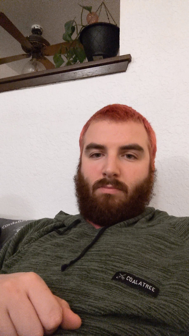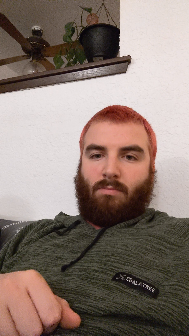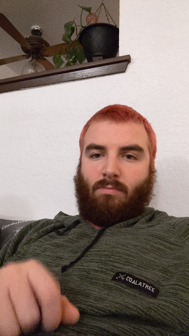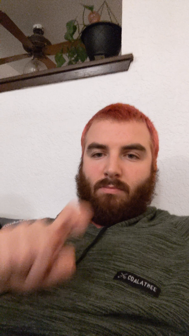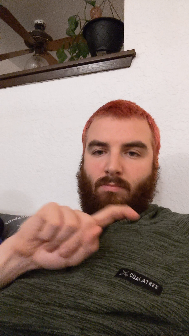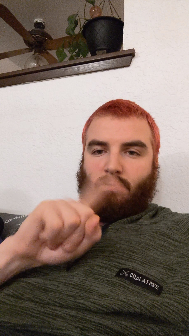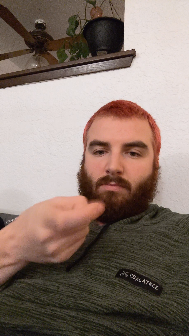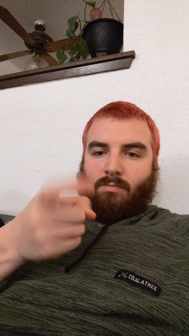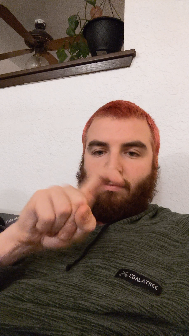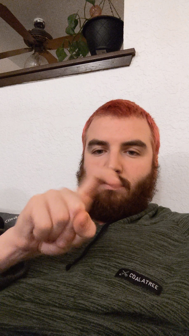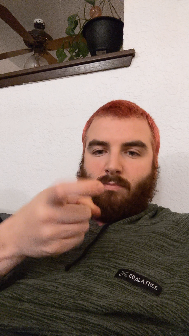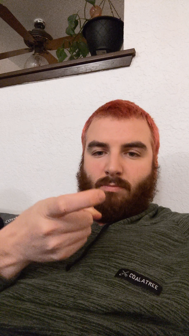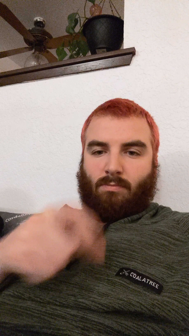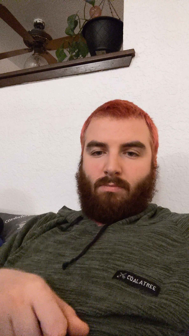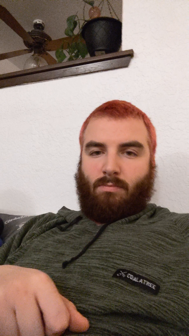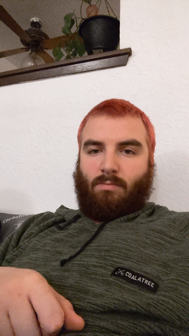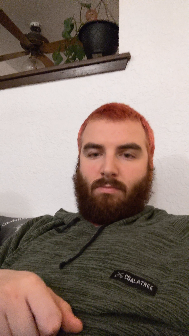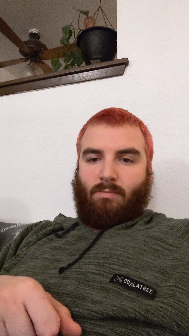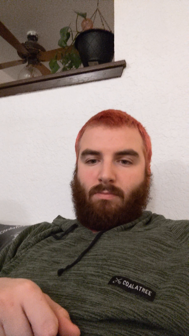friend